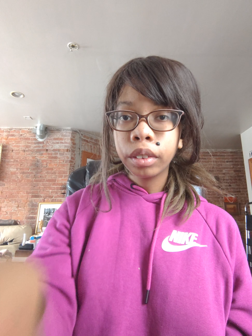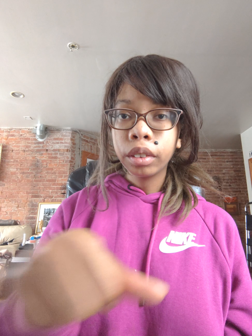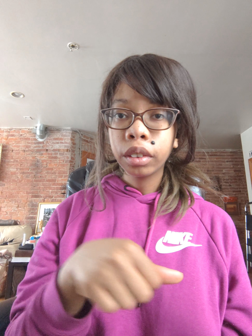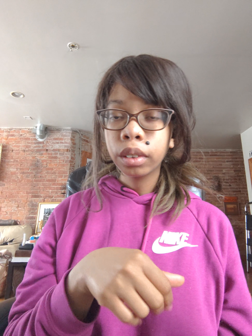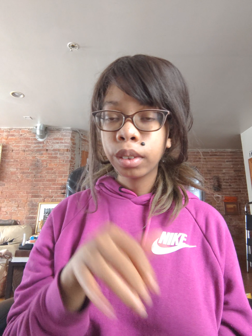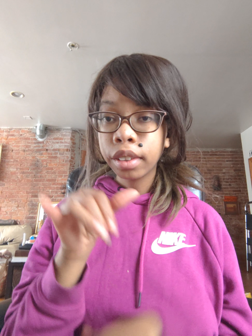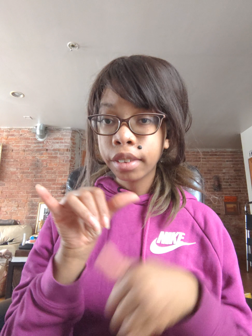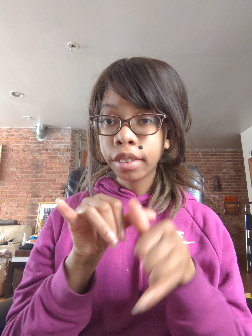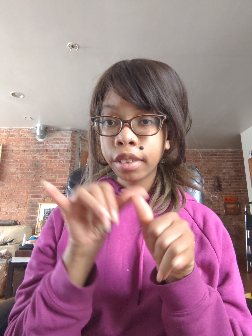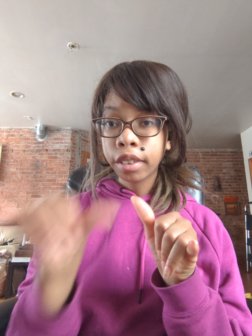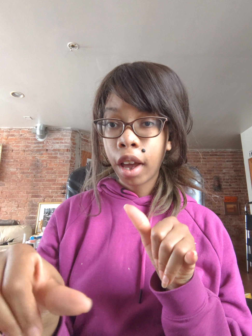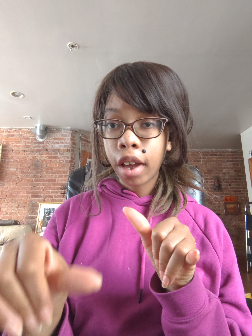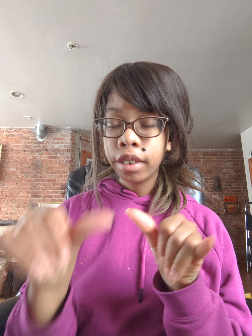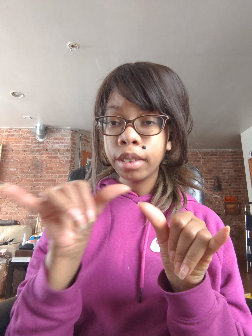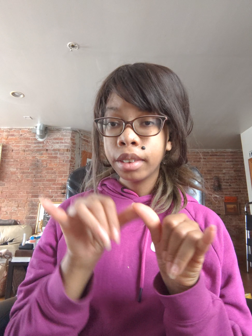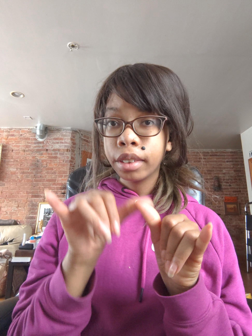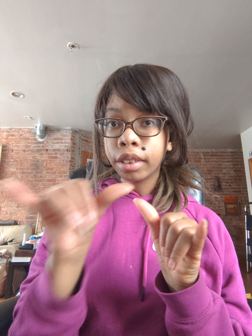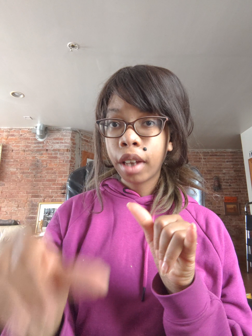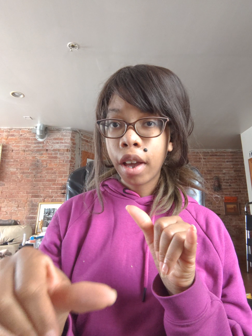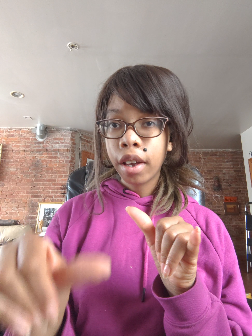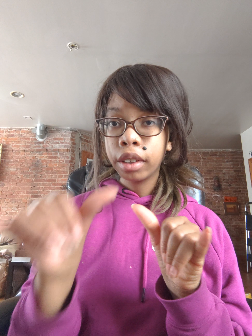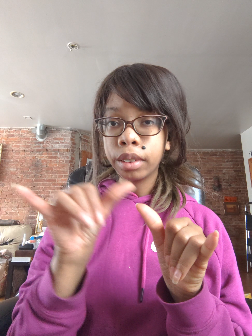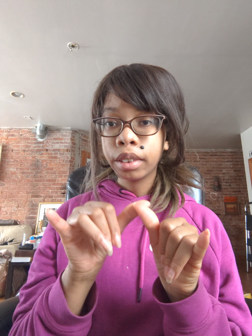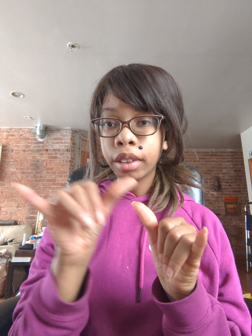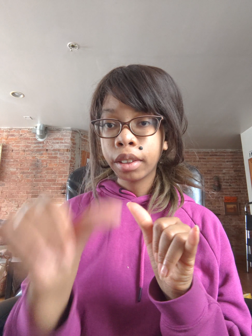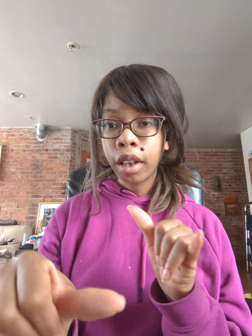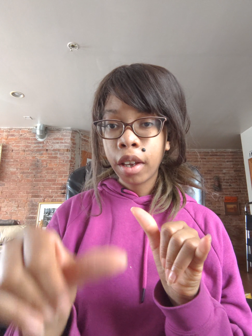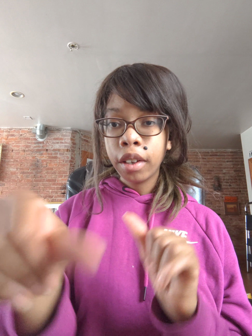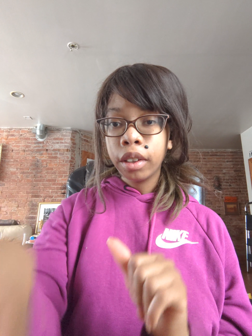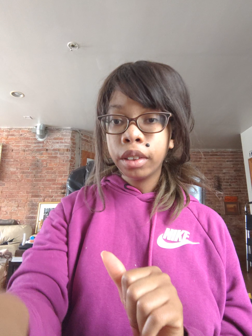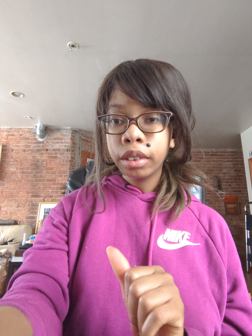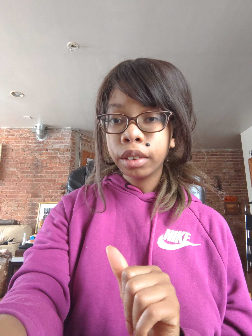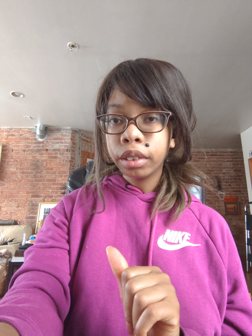stay